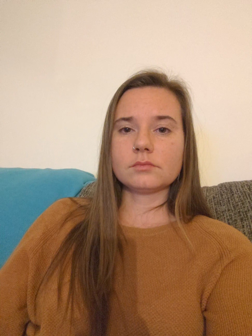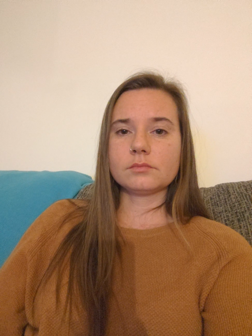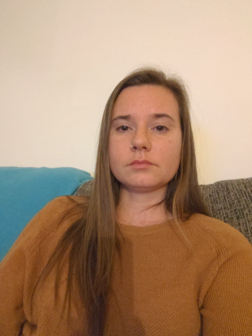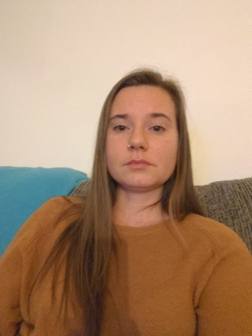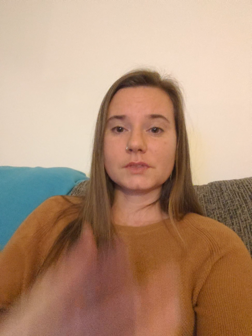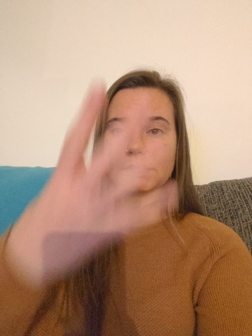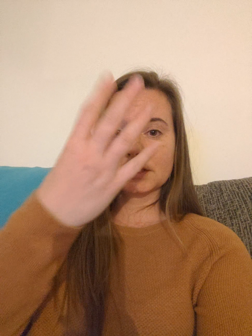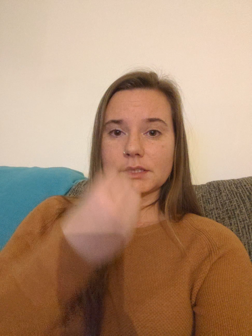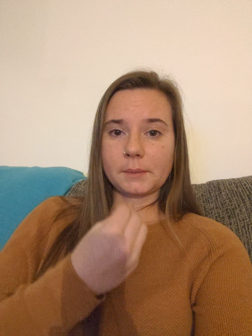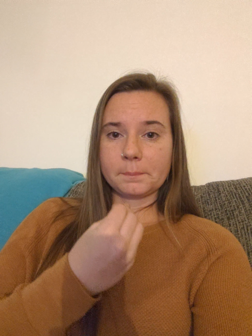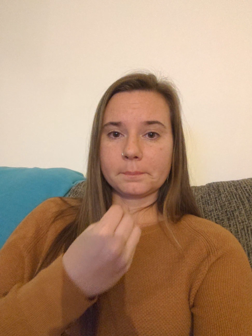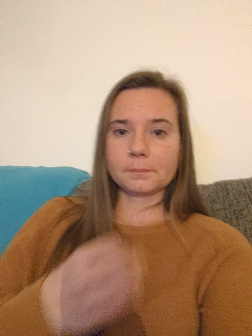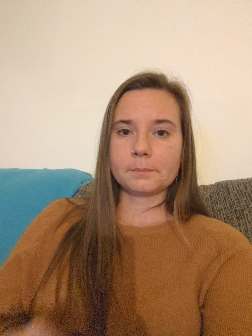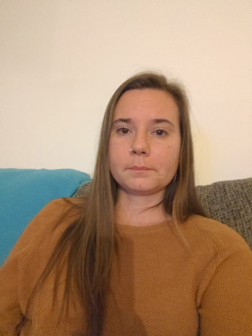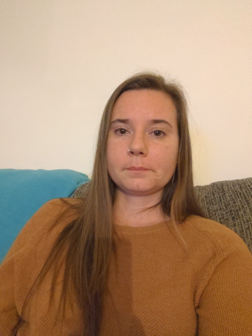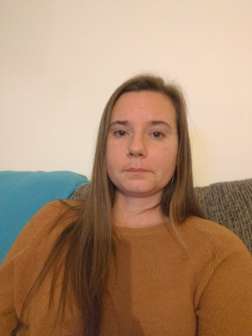sleep